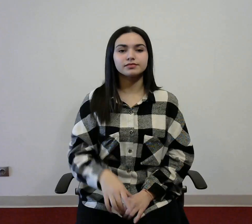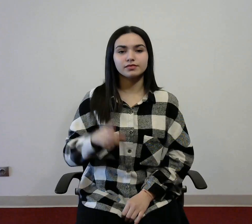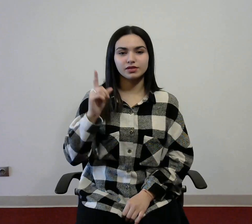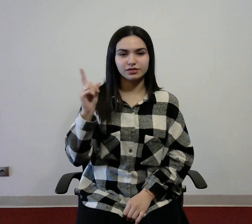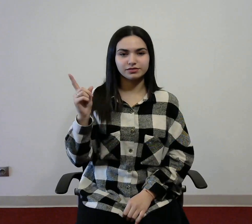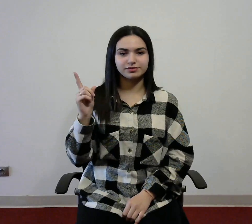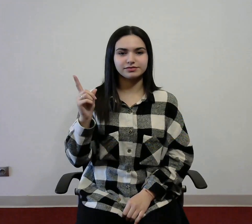onun